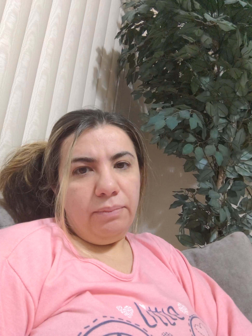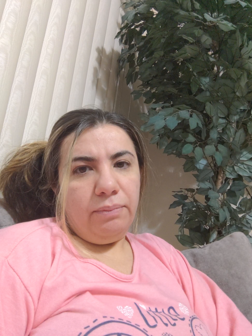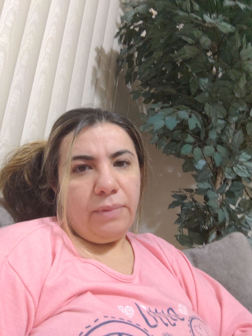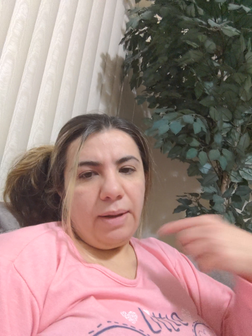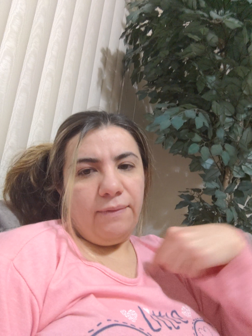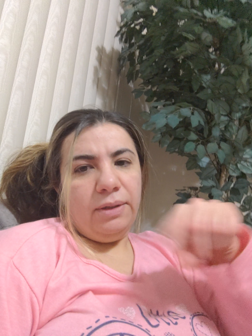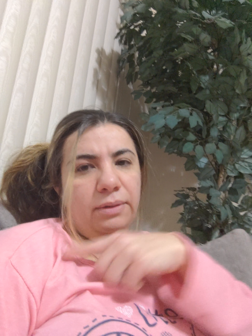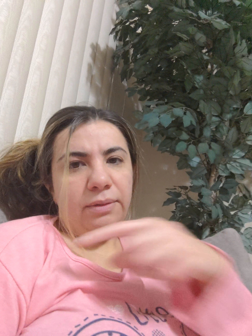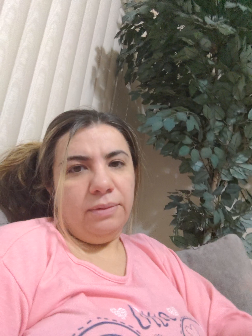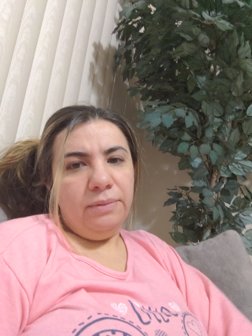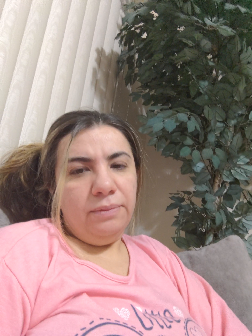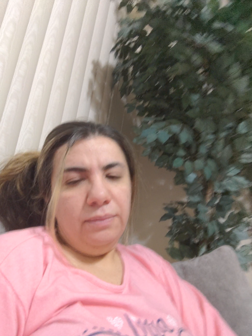we